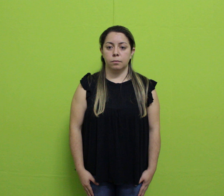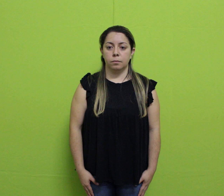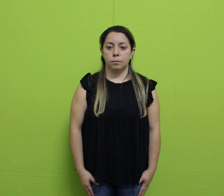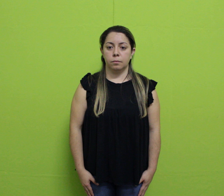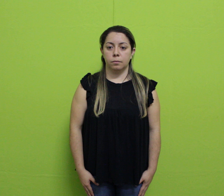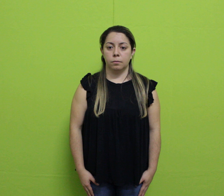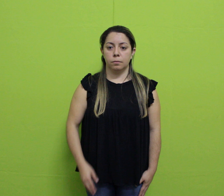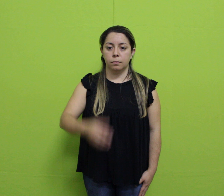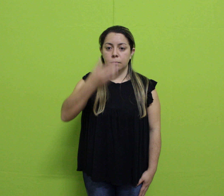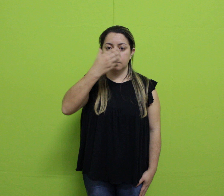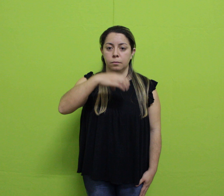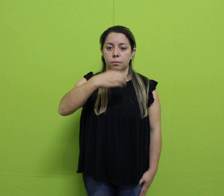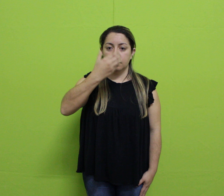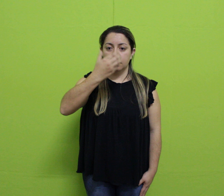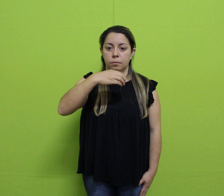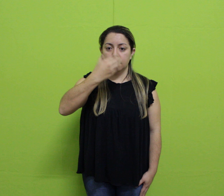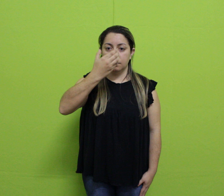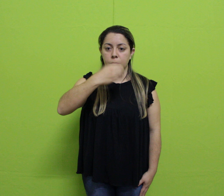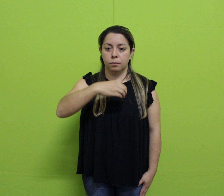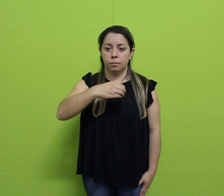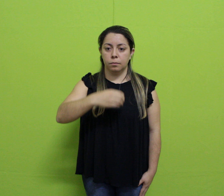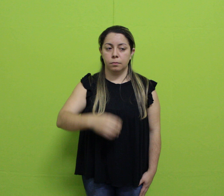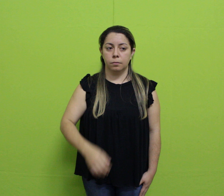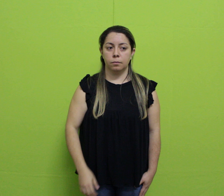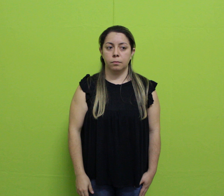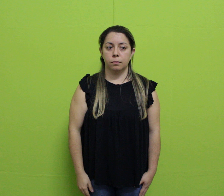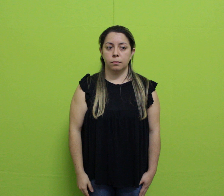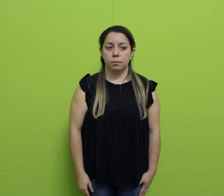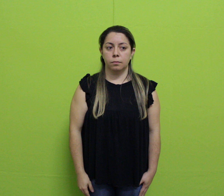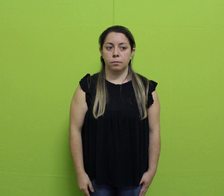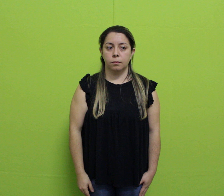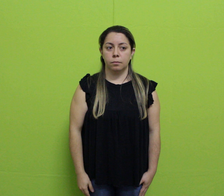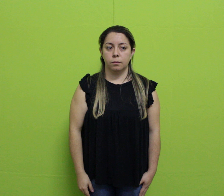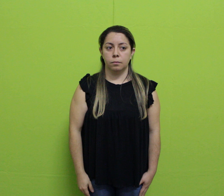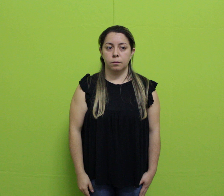maçã